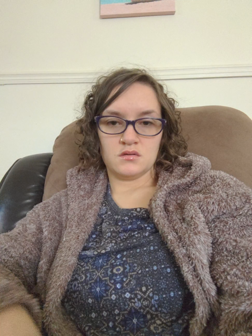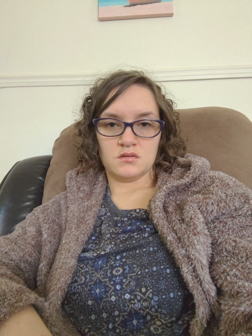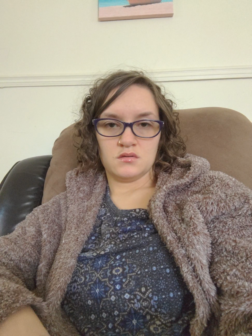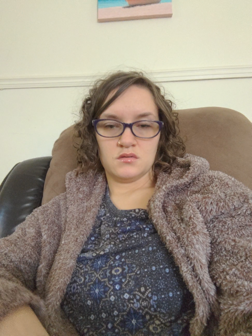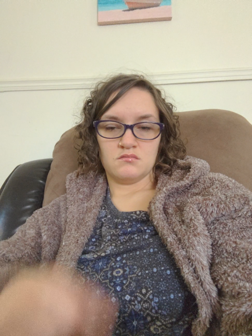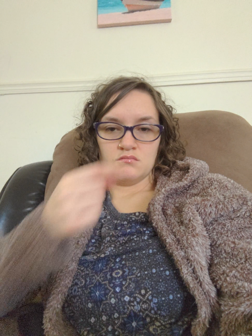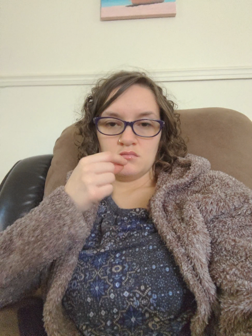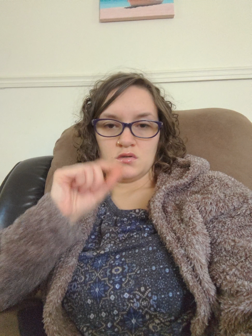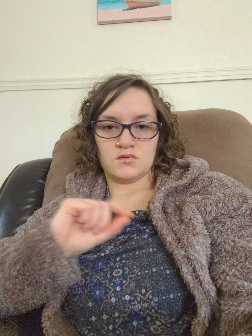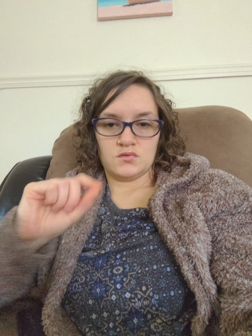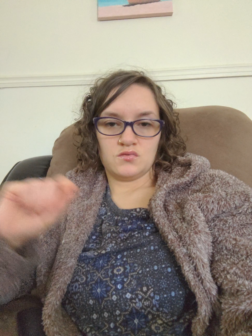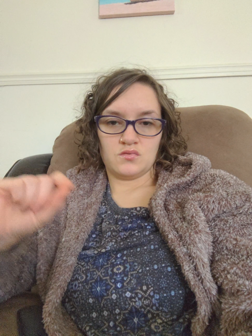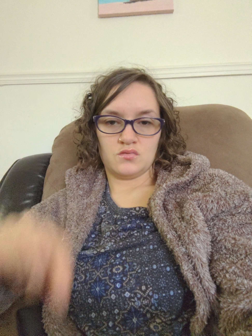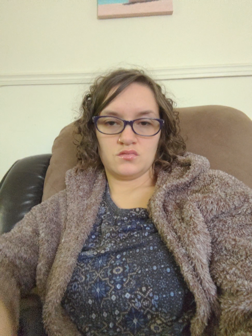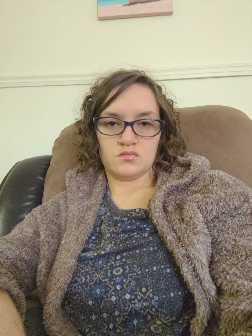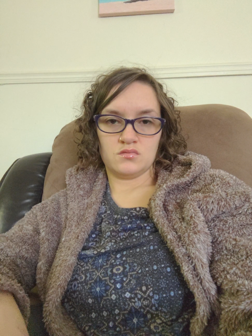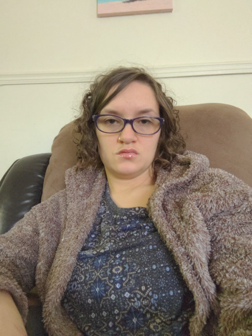pencil